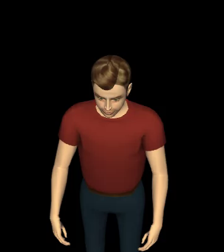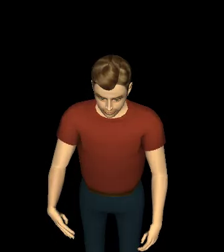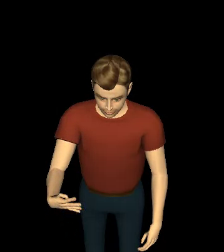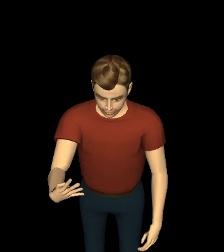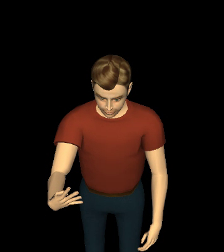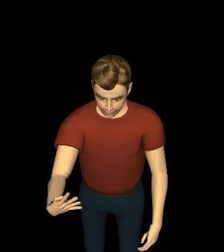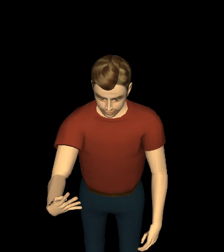4